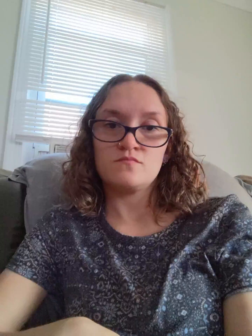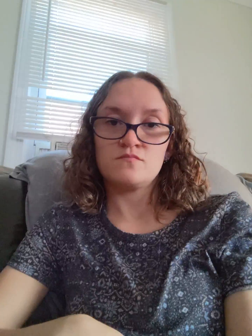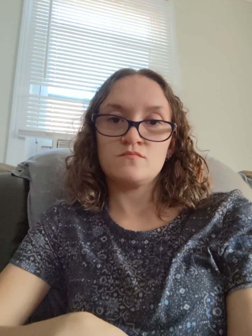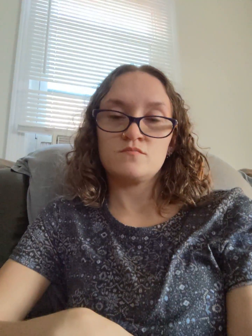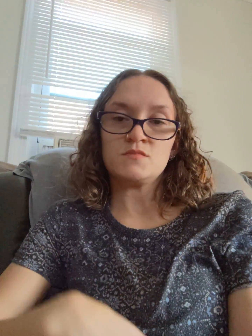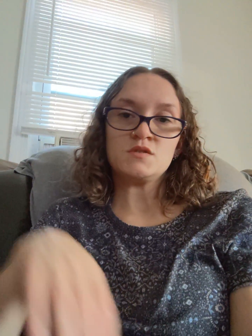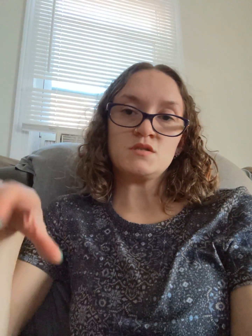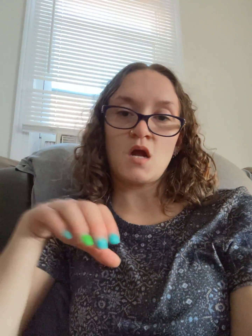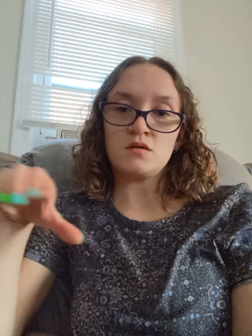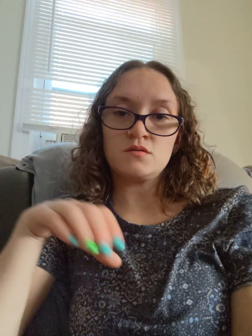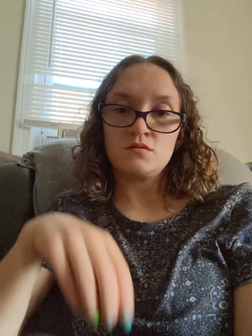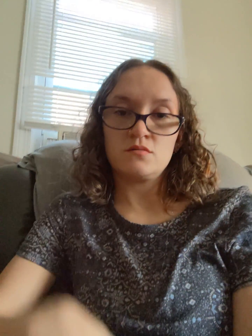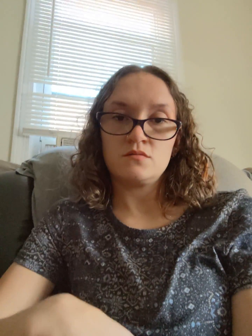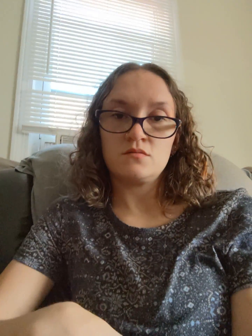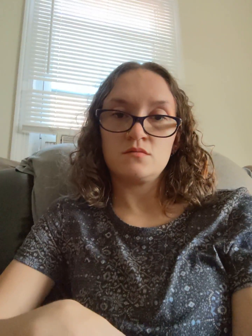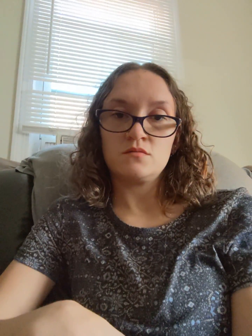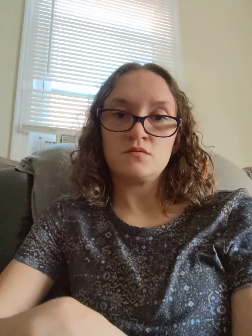does